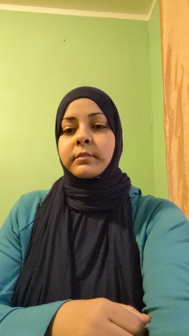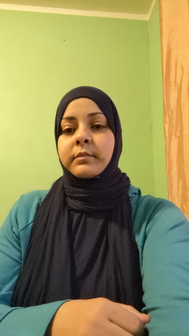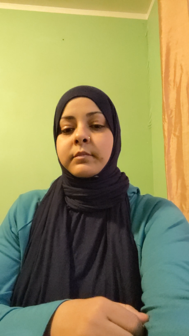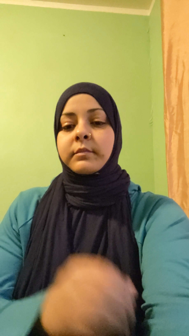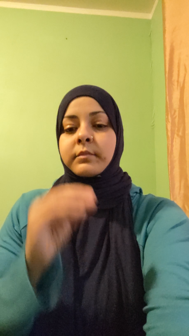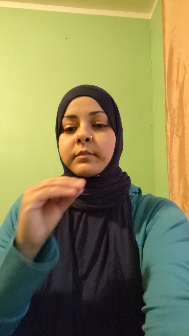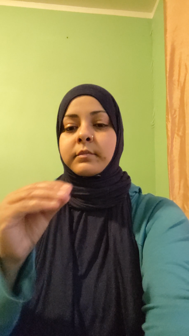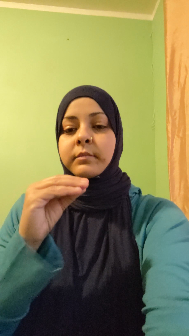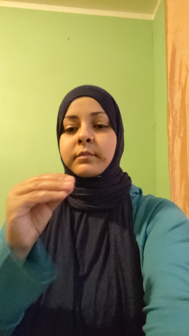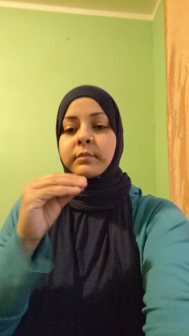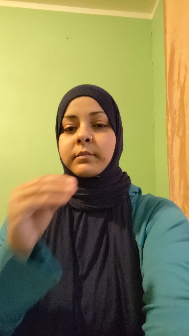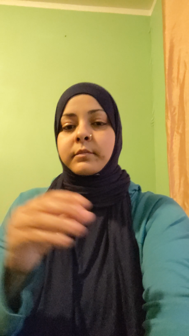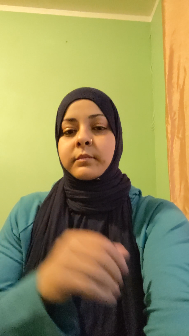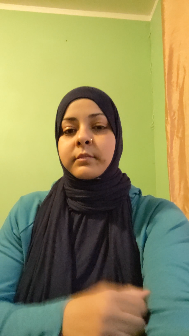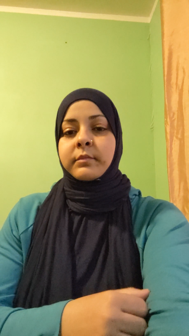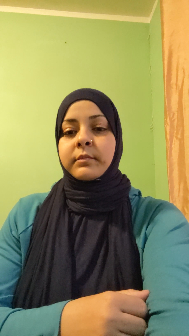fix